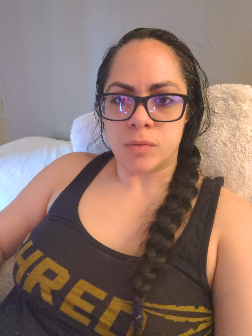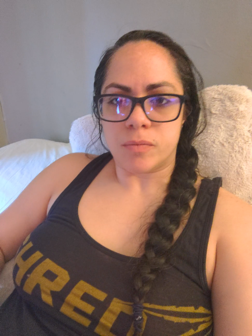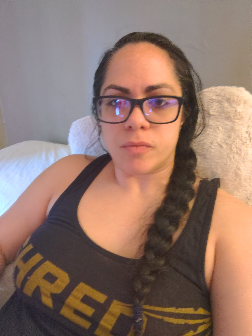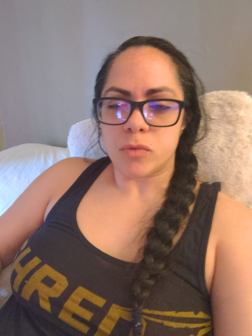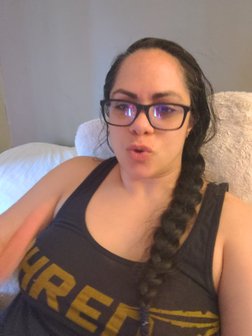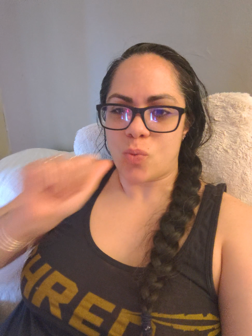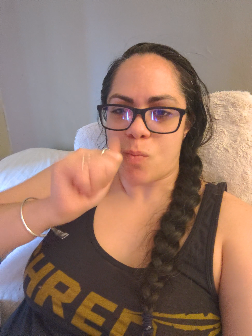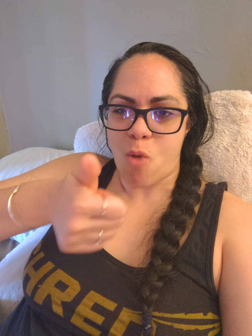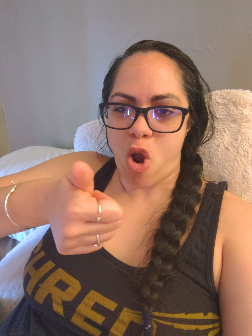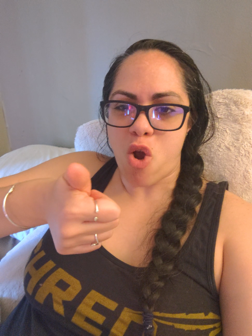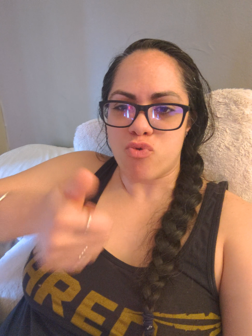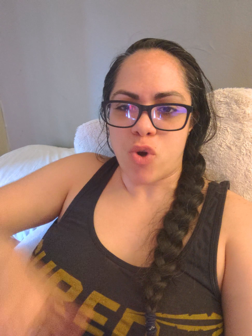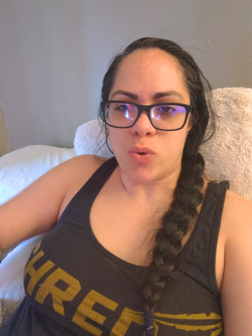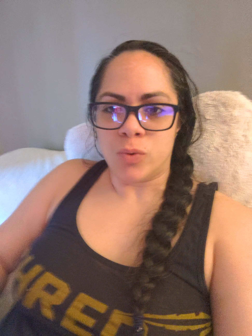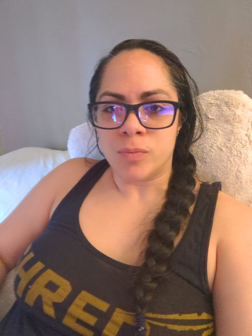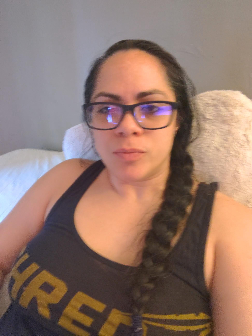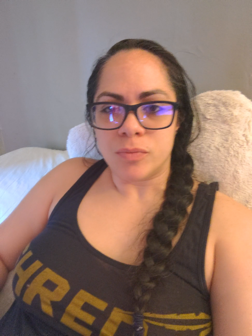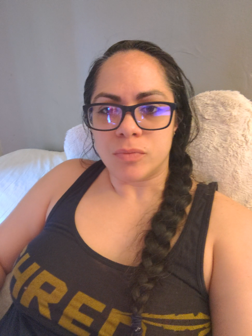tomorrow